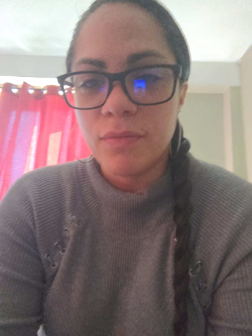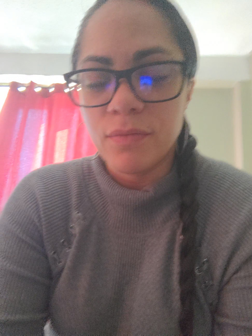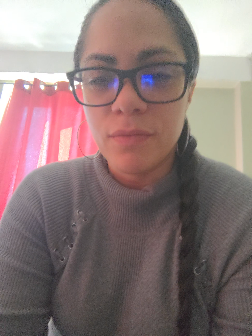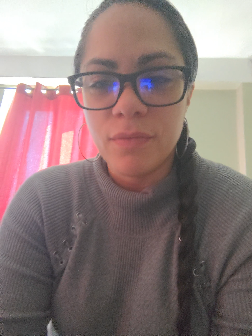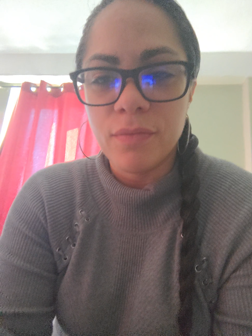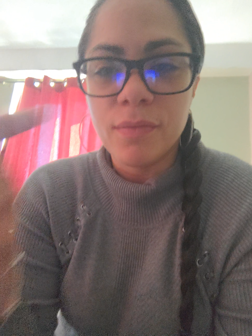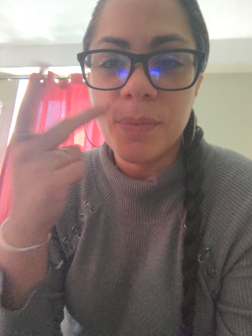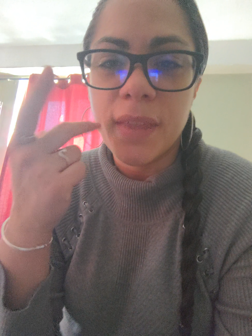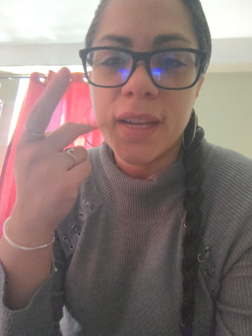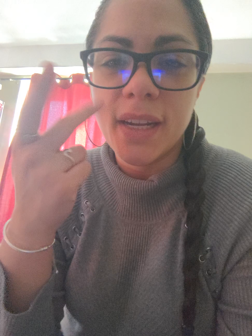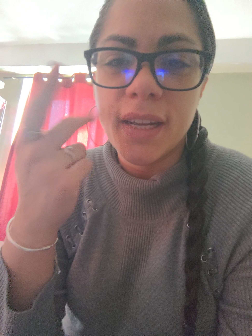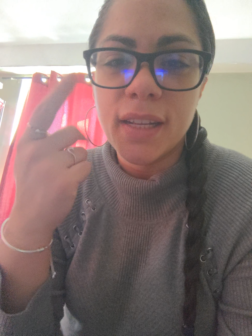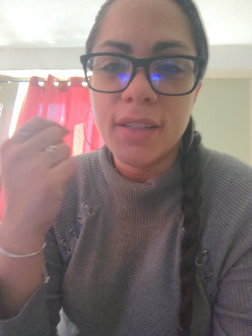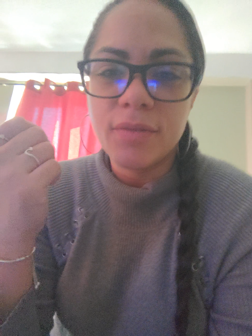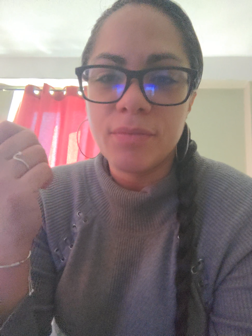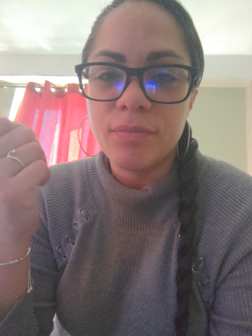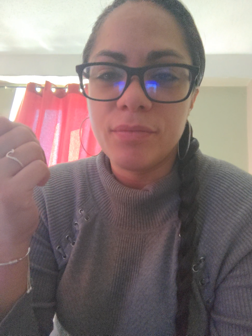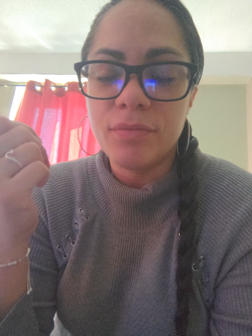kitty